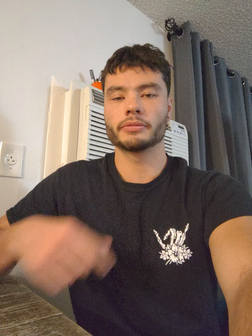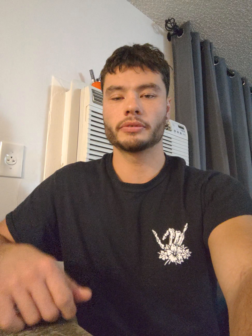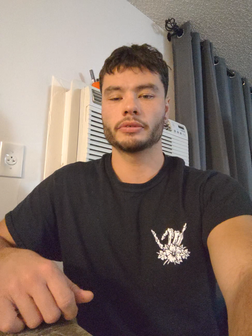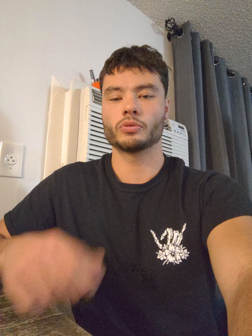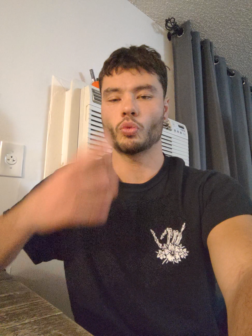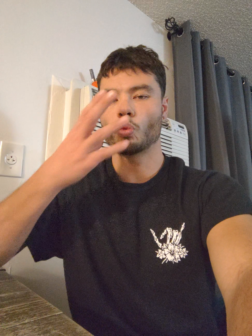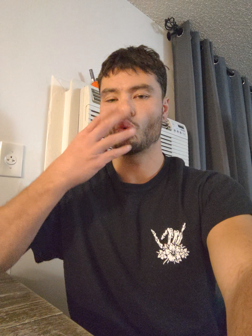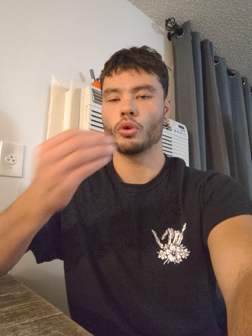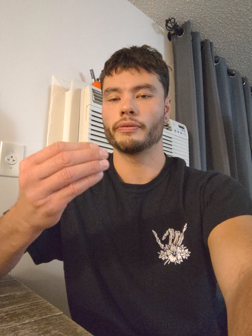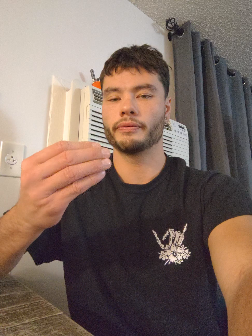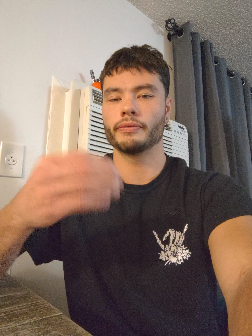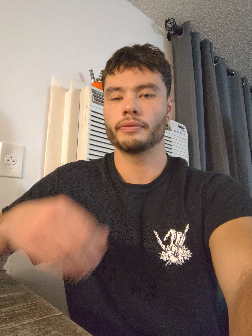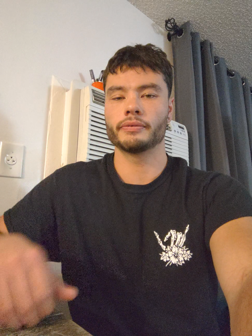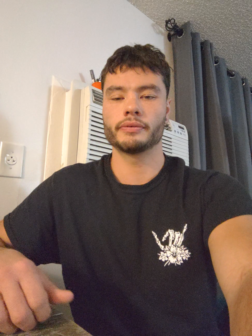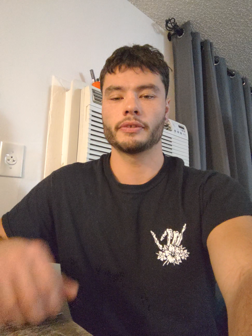wolf